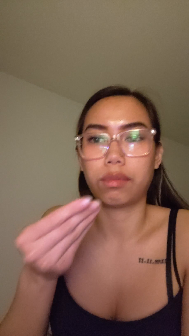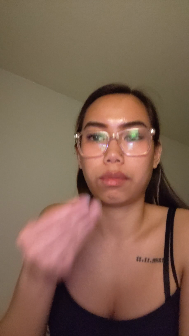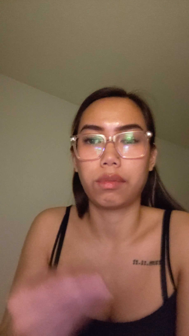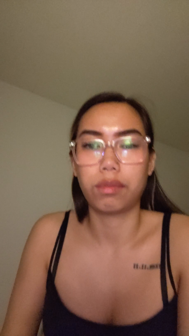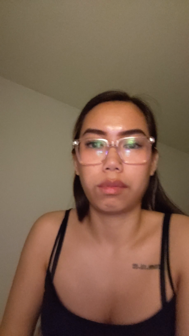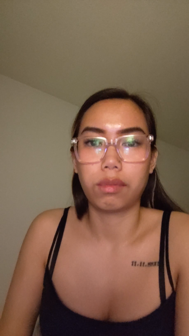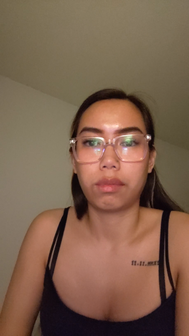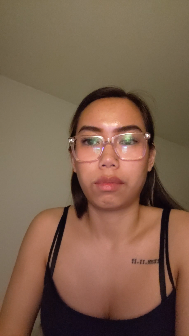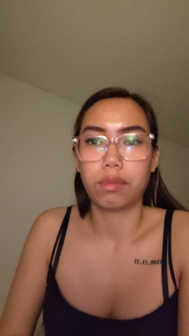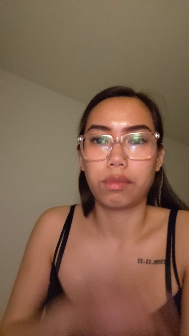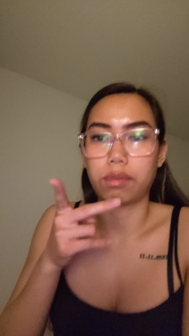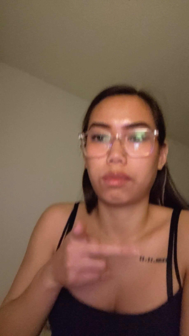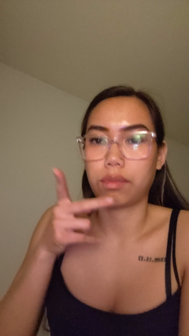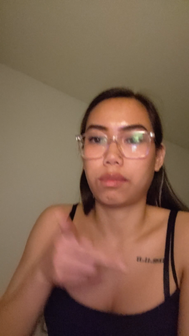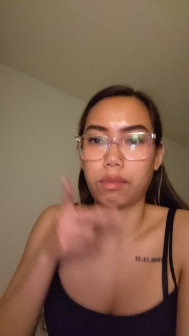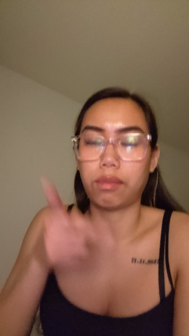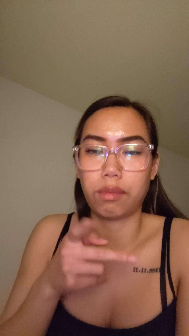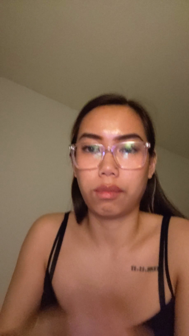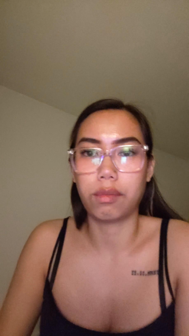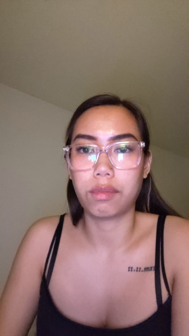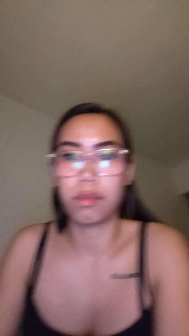careful